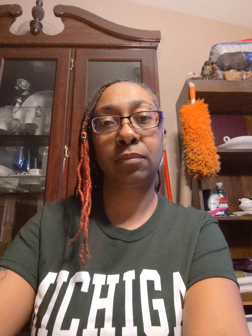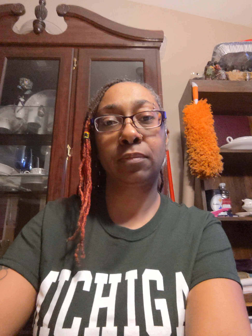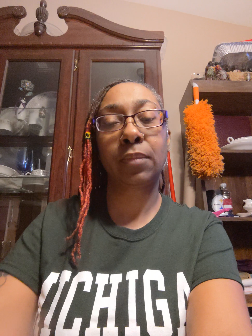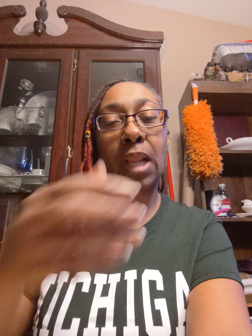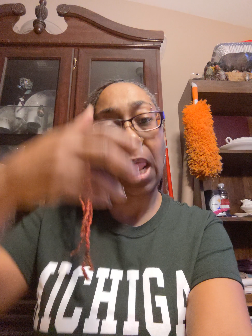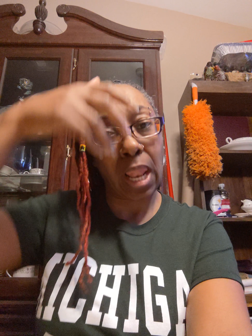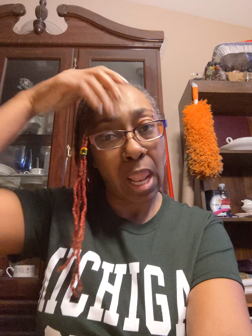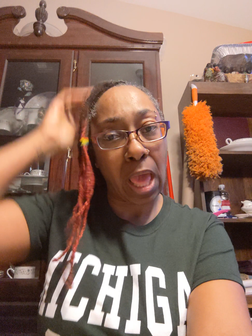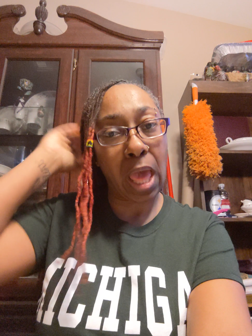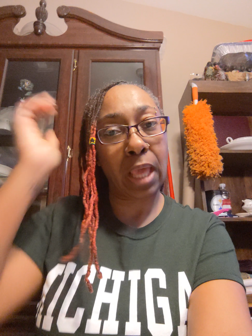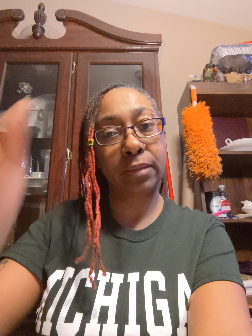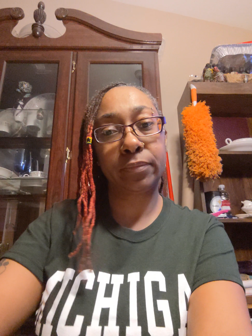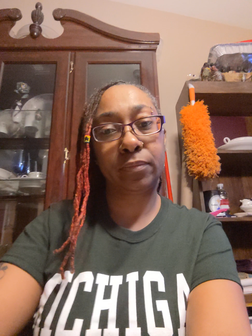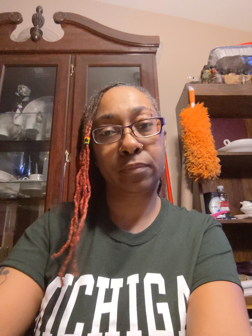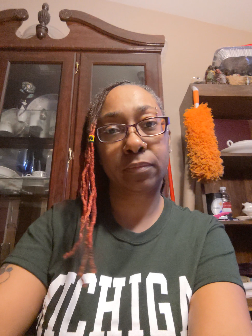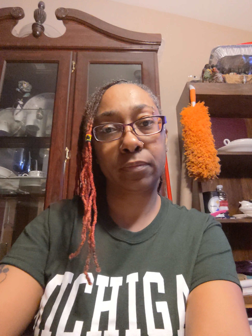lion